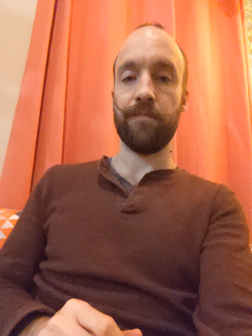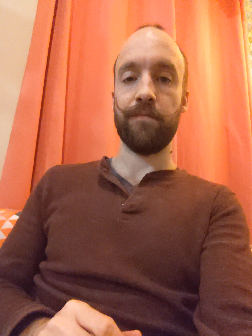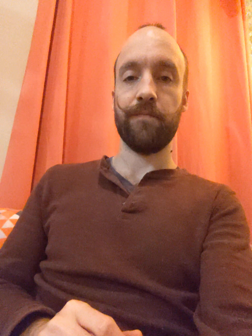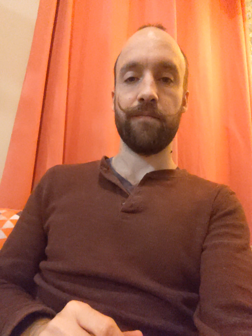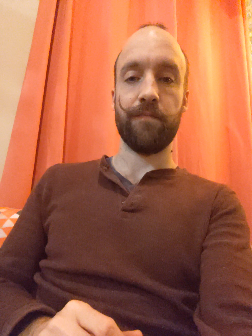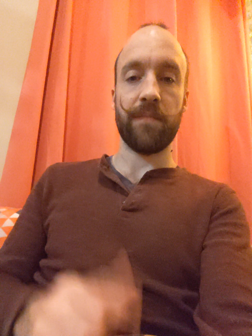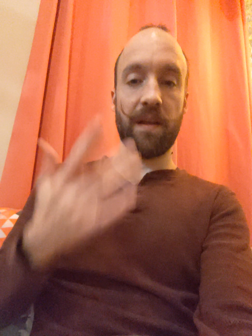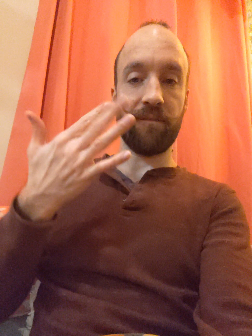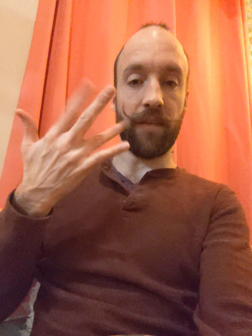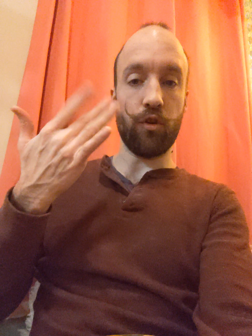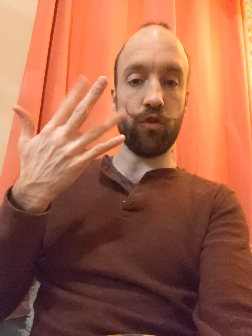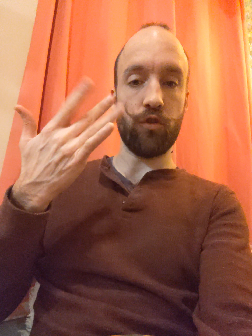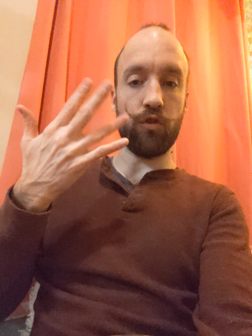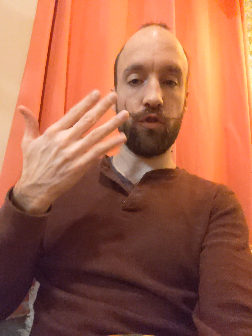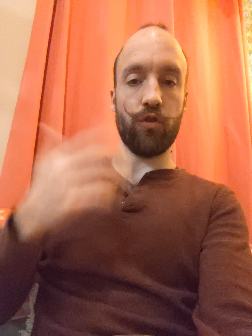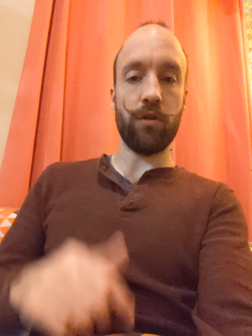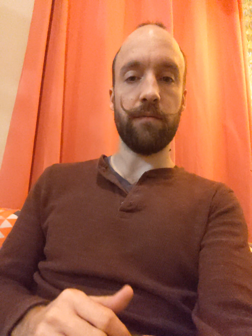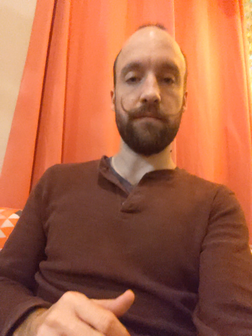finger